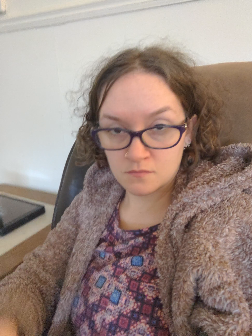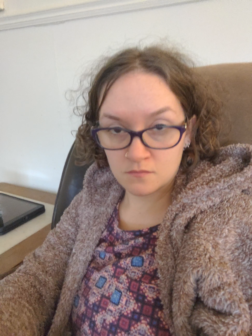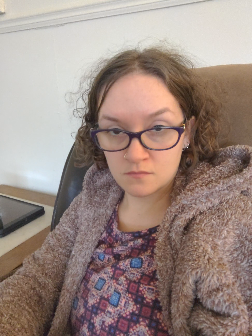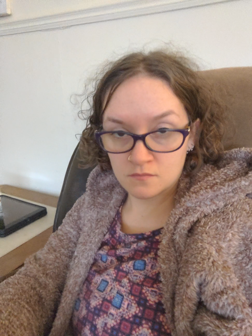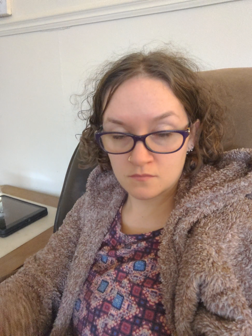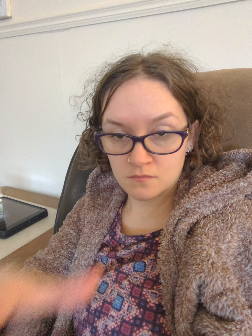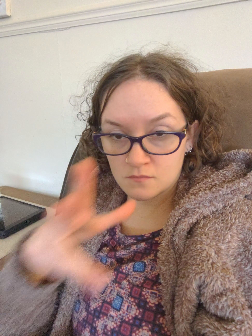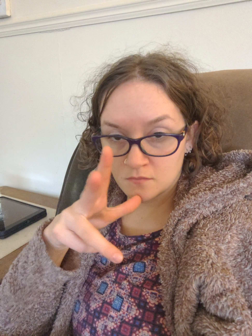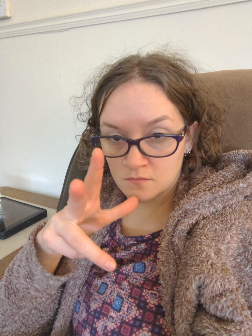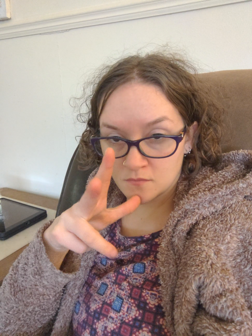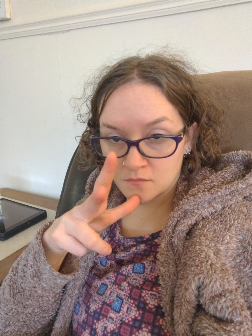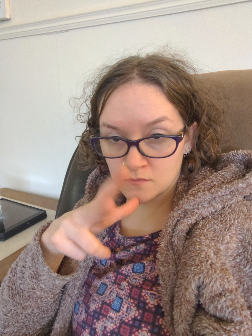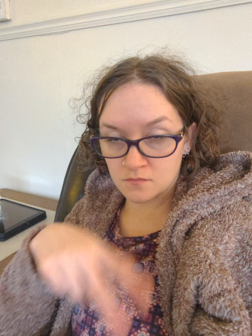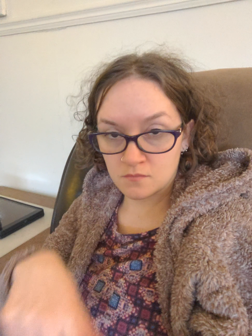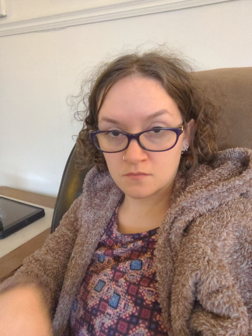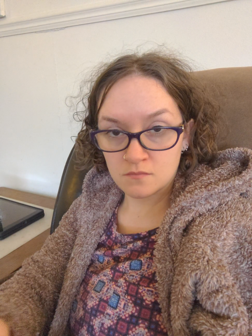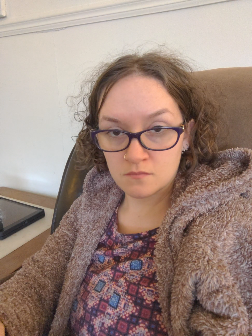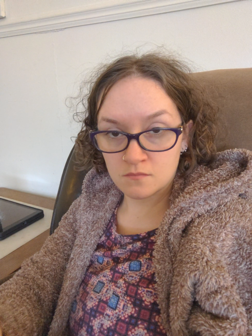hen